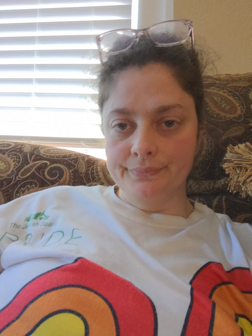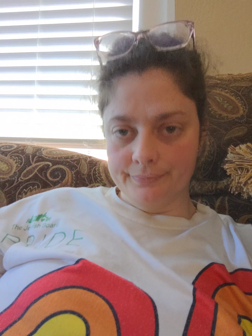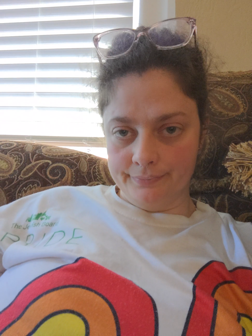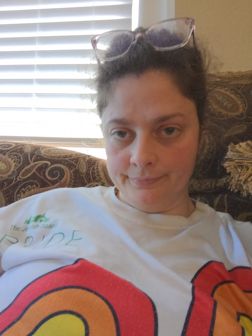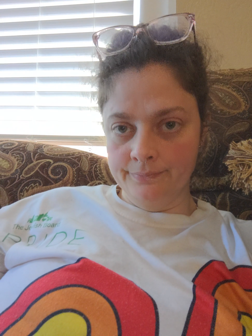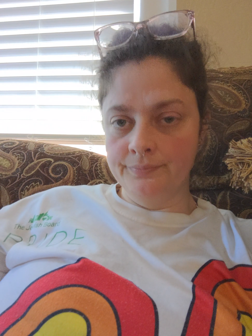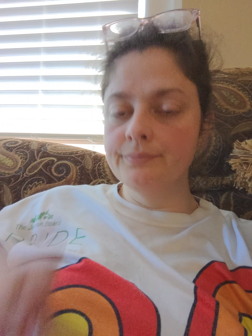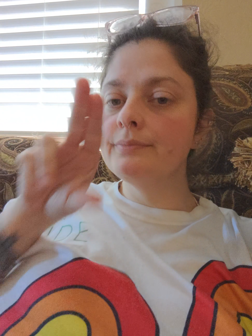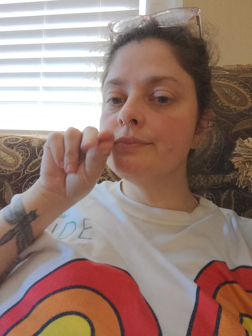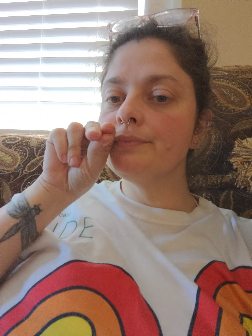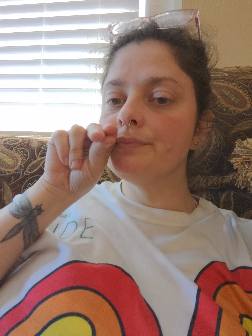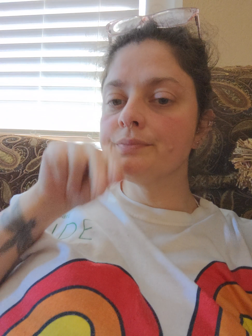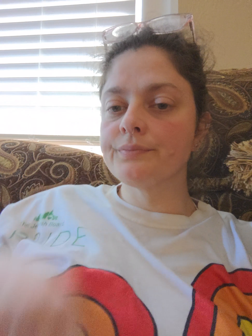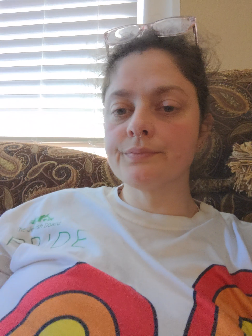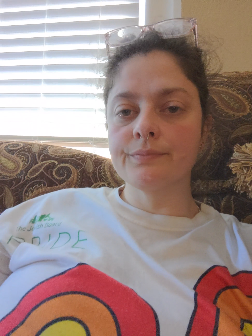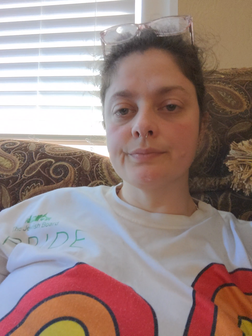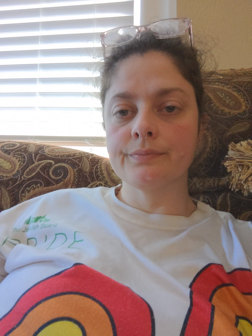duck